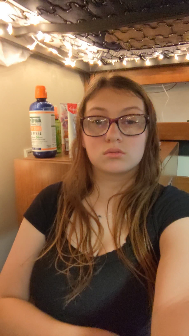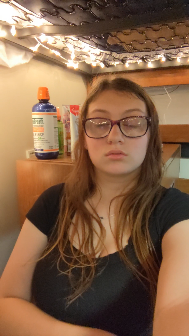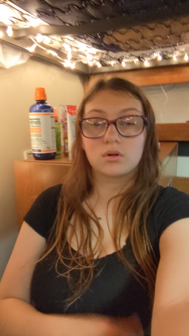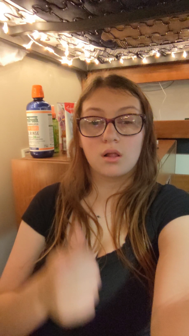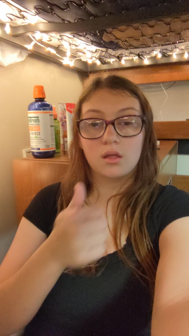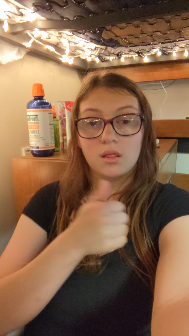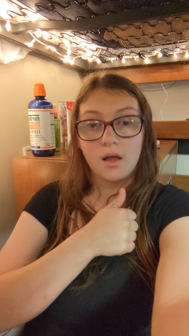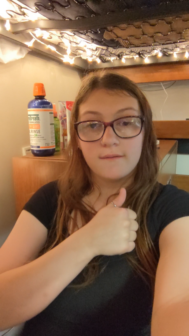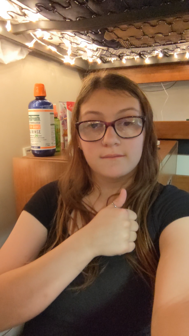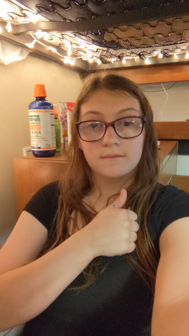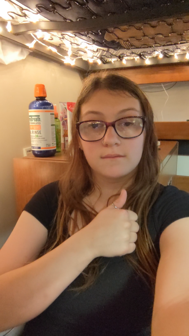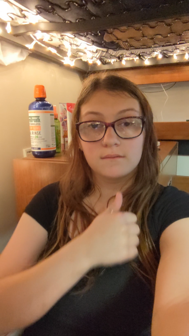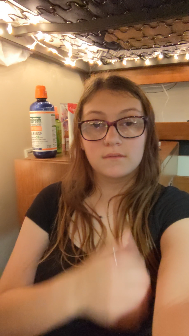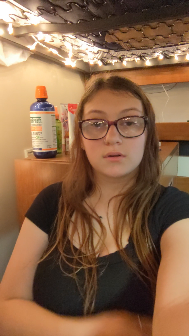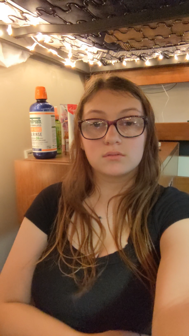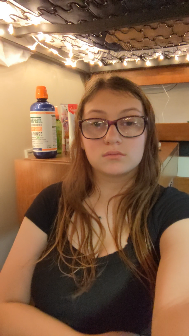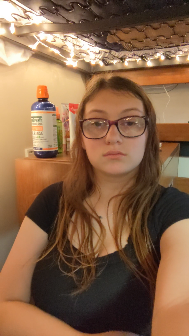love